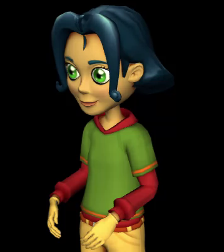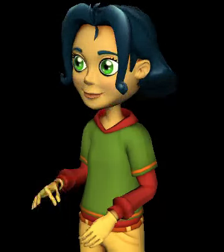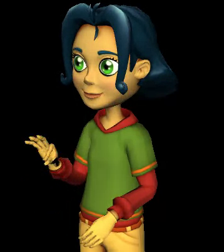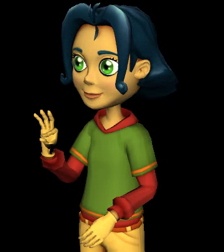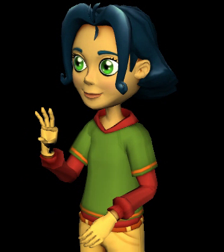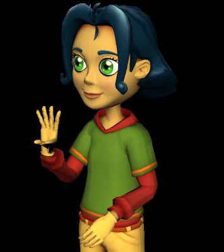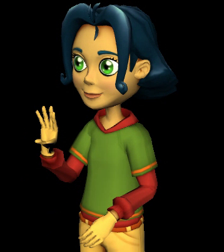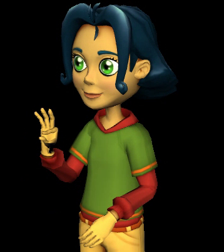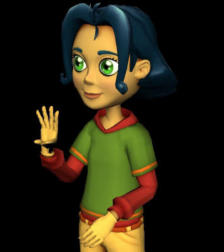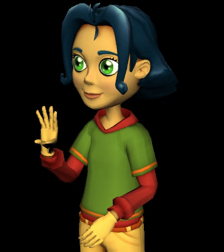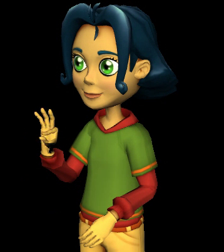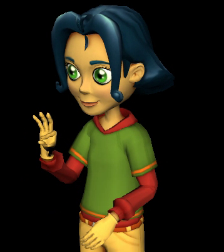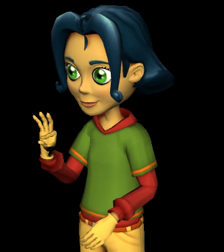50